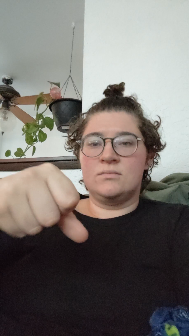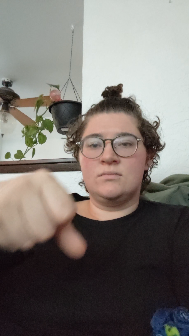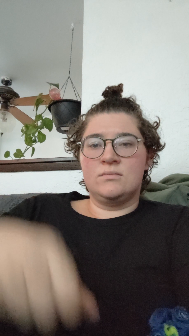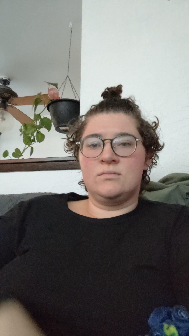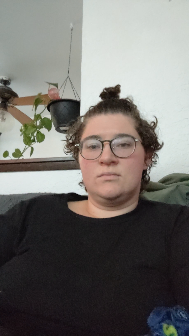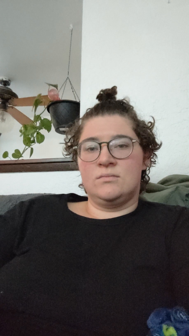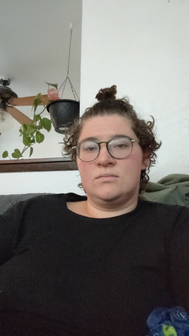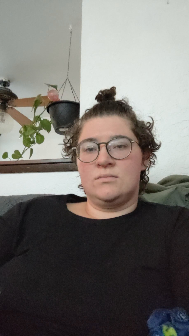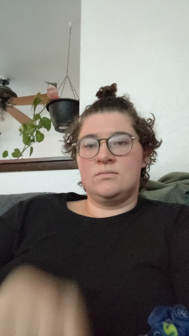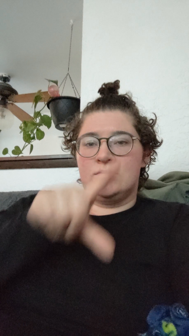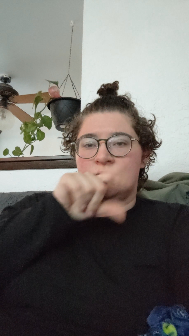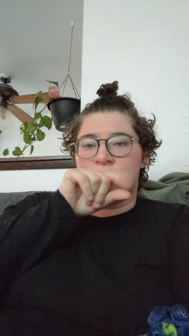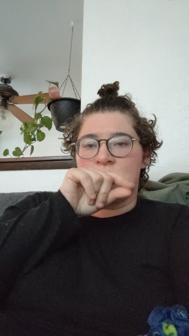chicken